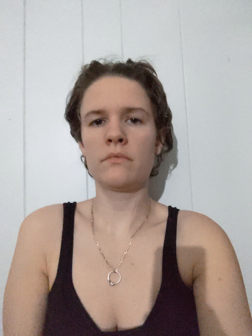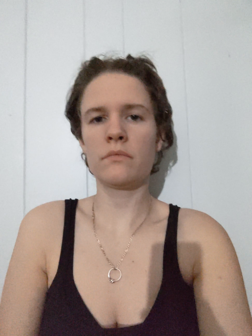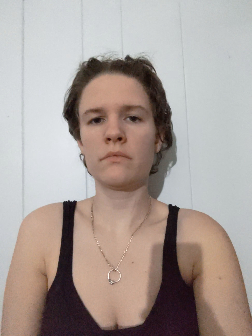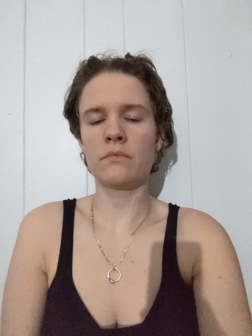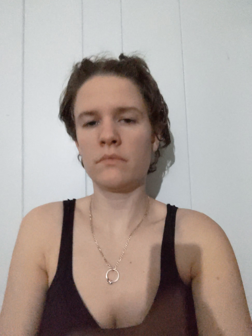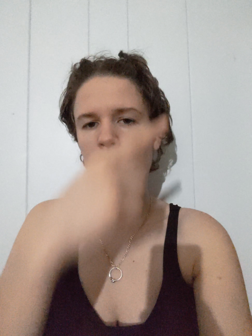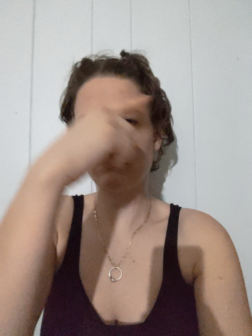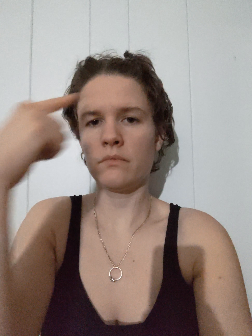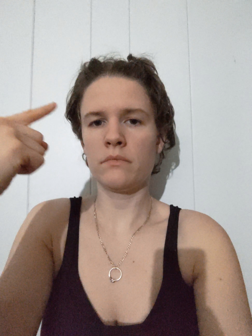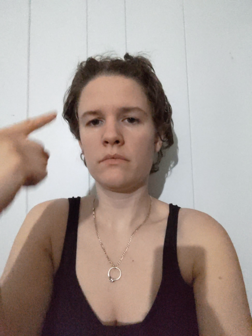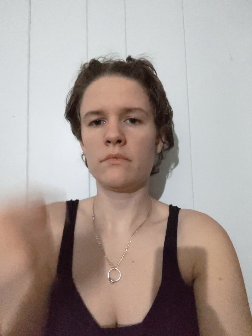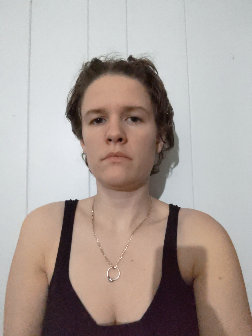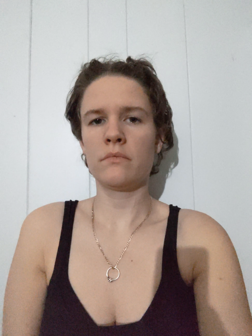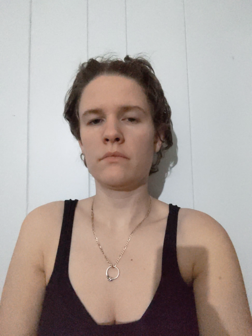black